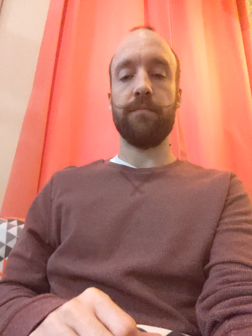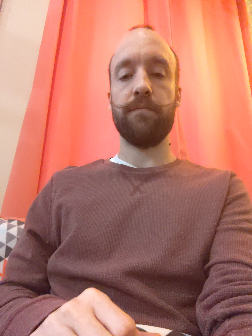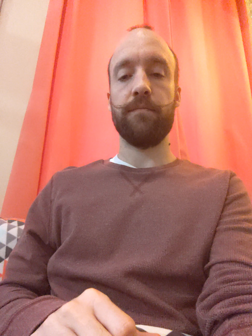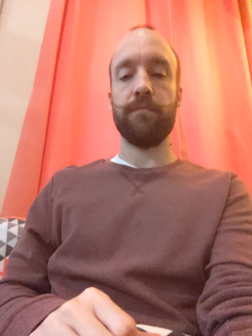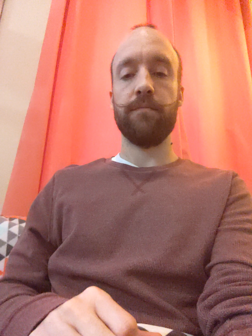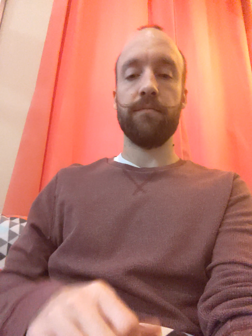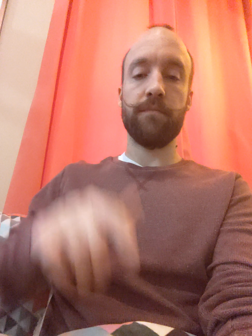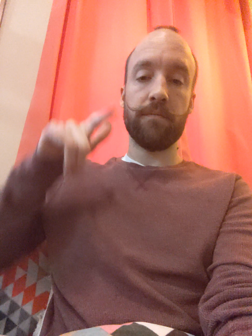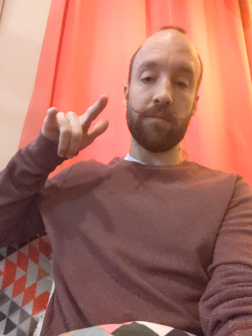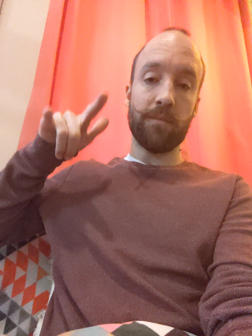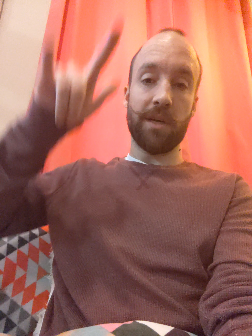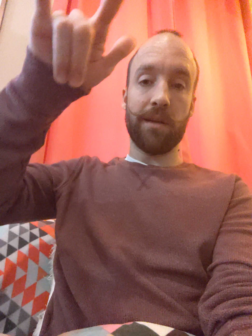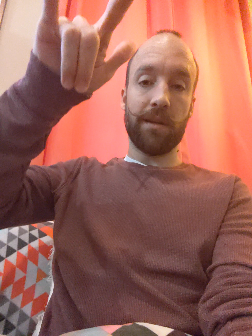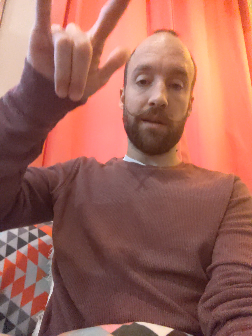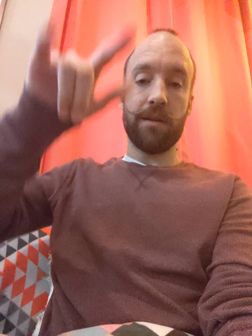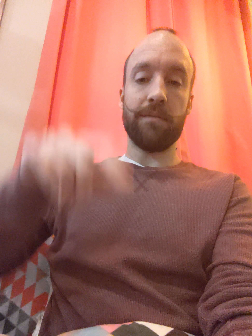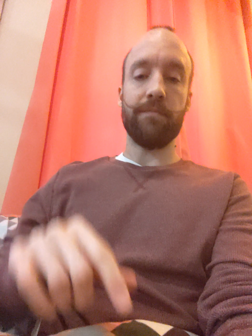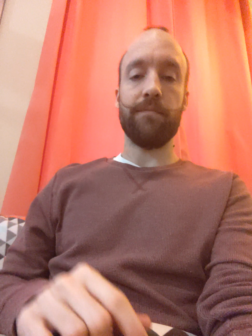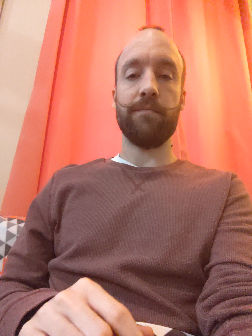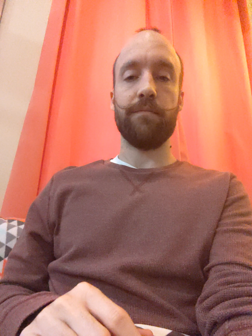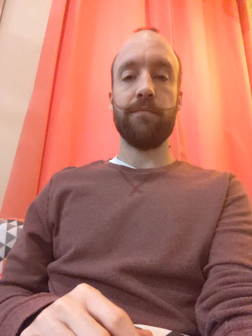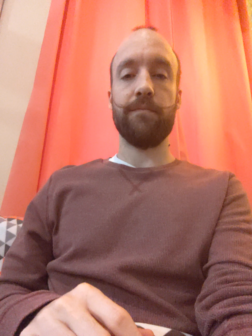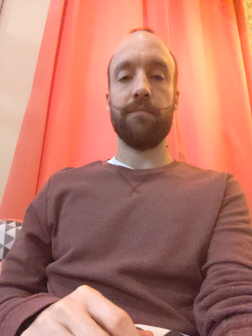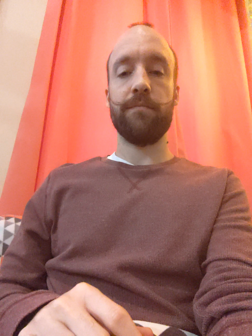airplane